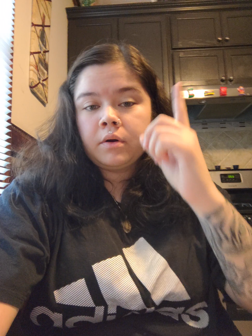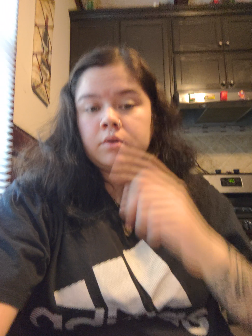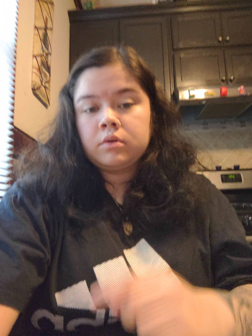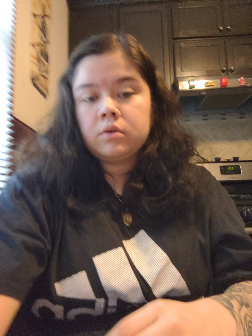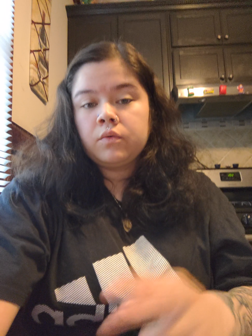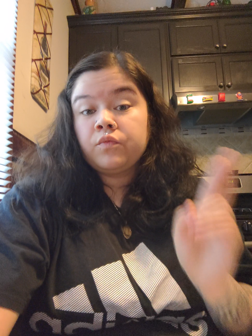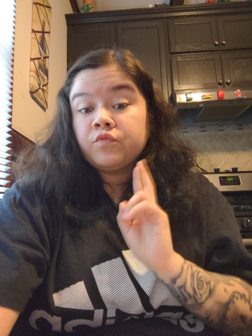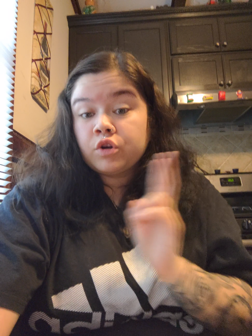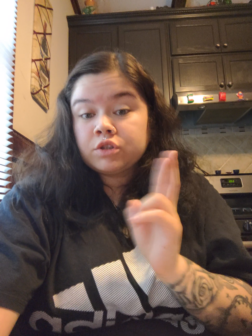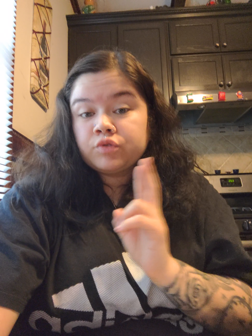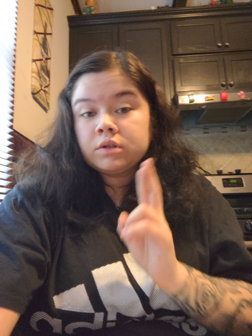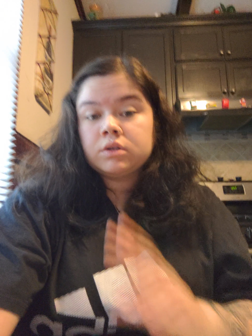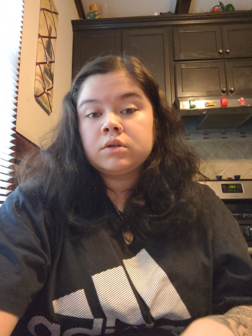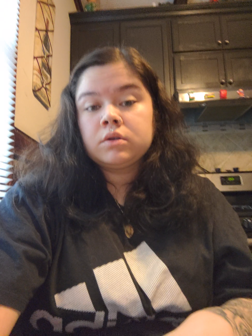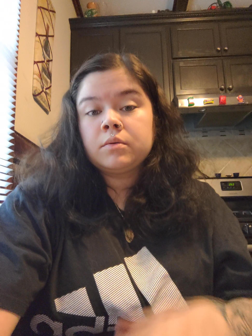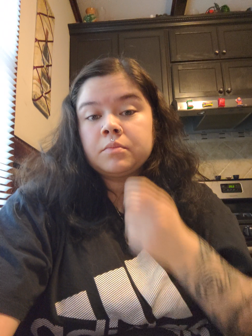refrigerator